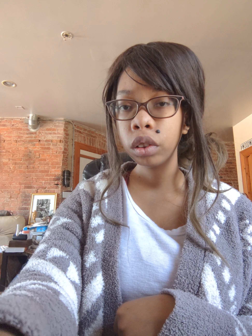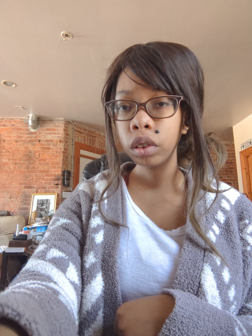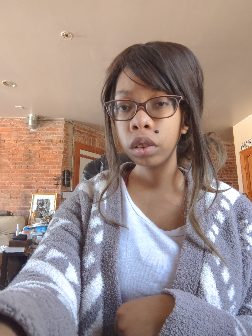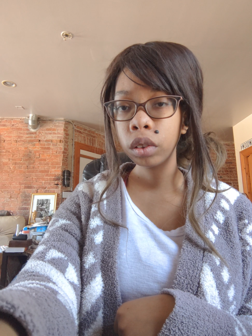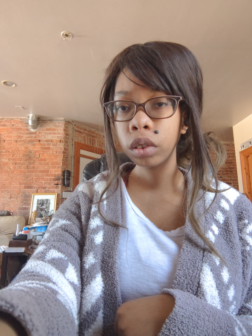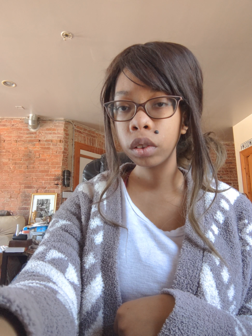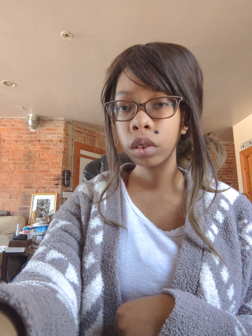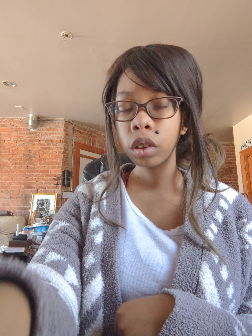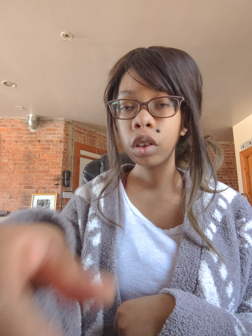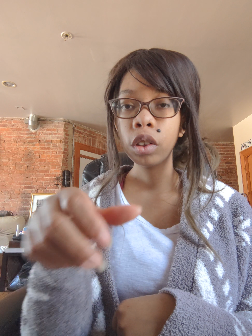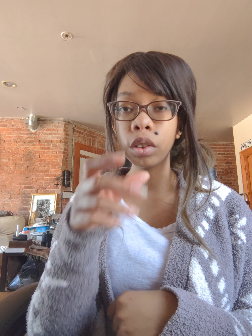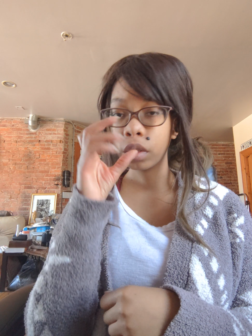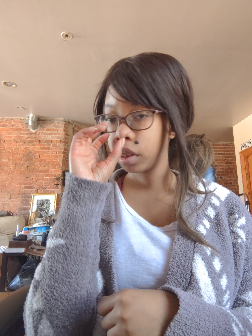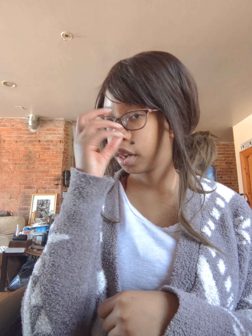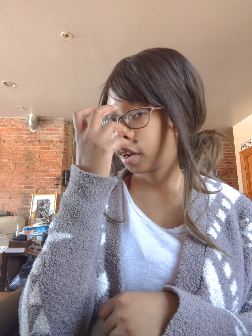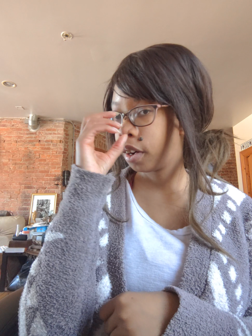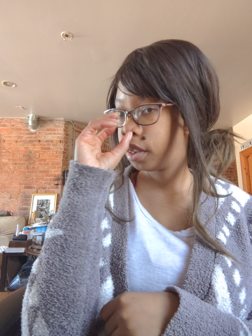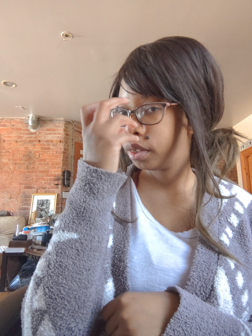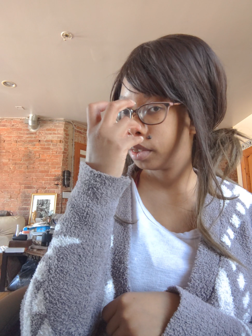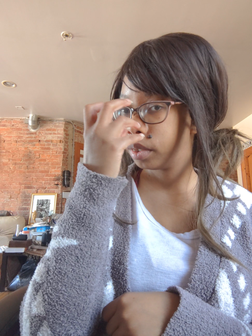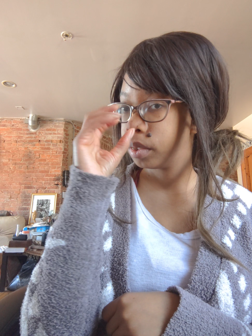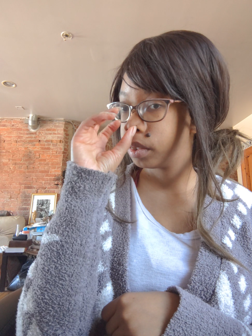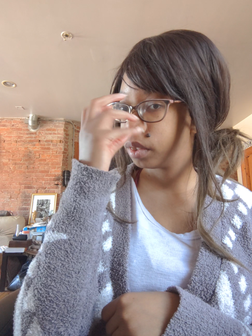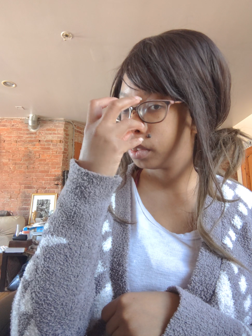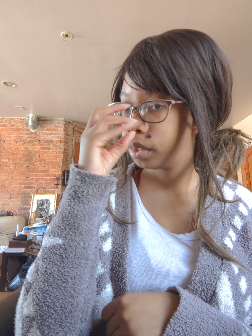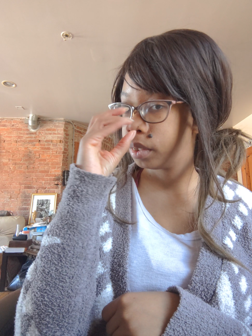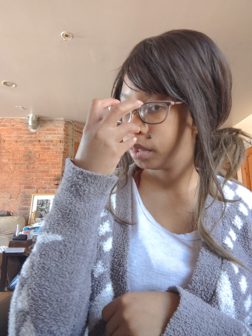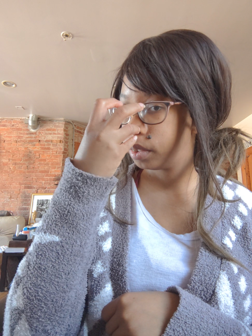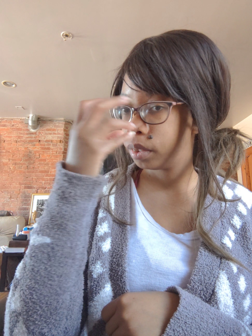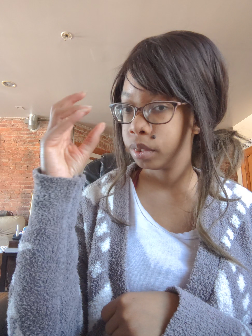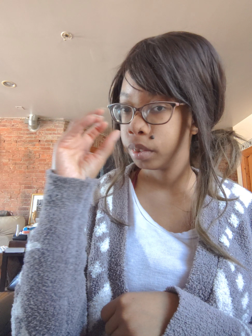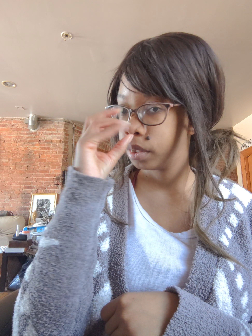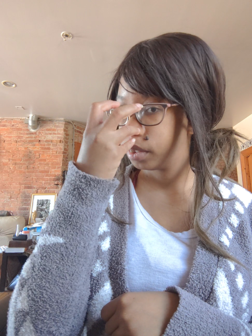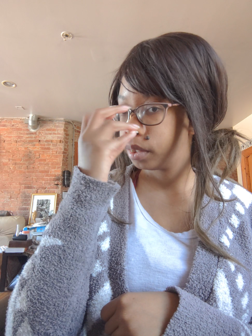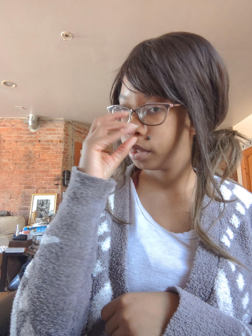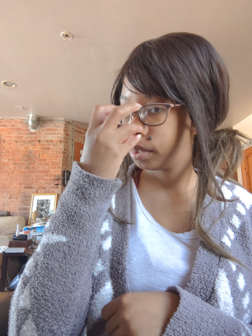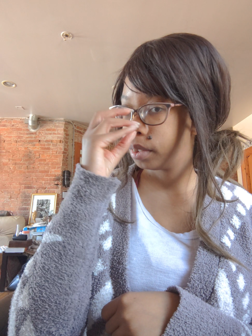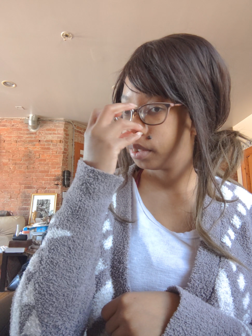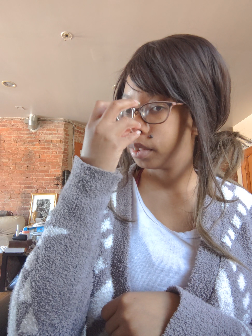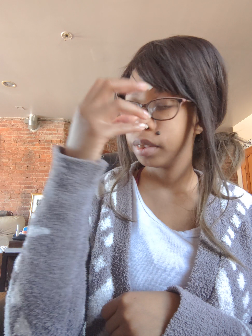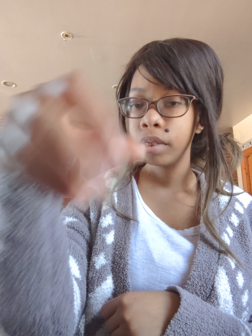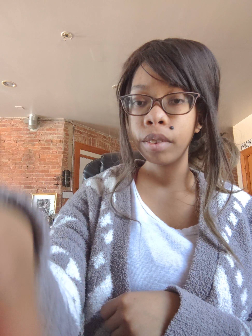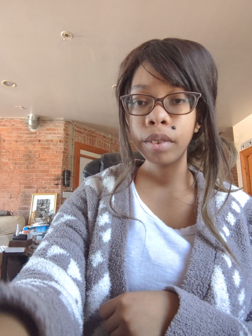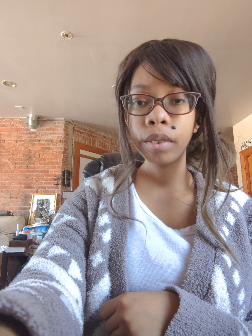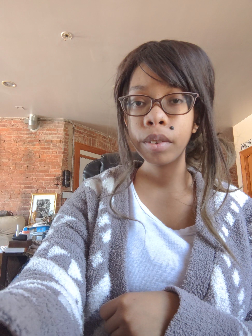clown